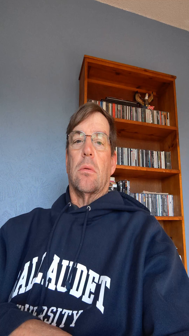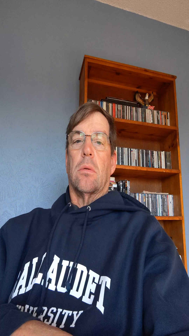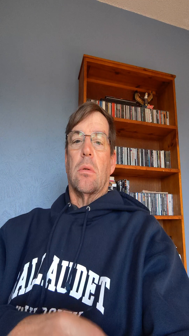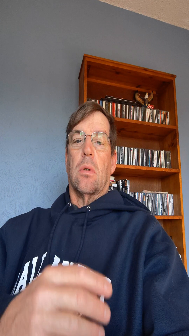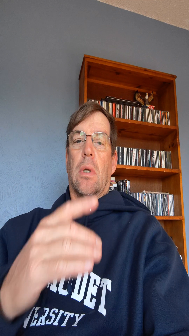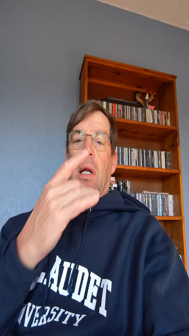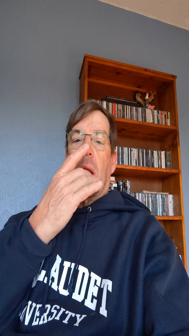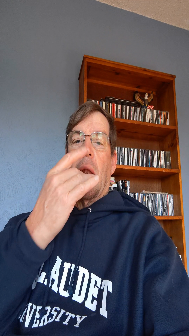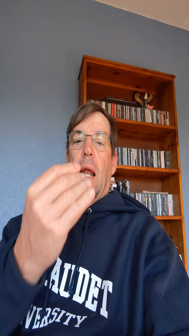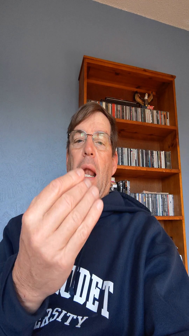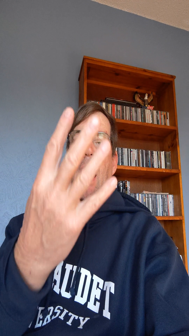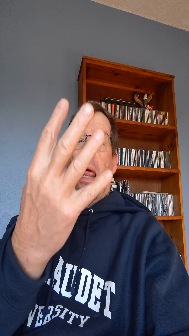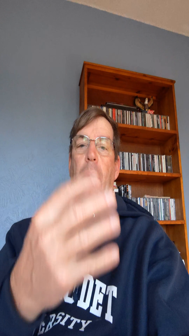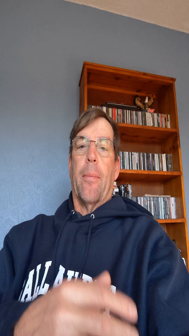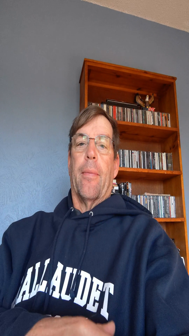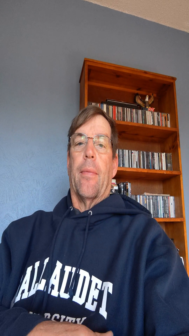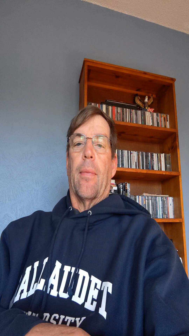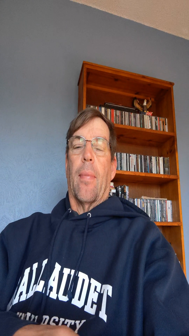lamp